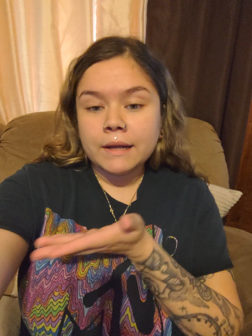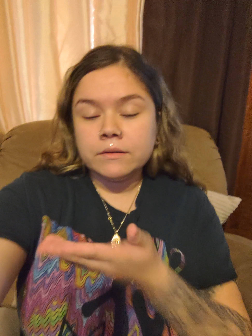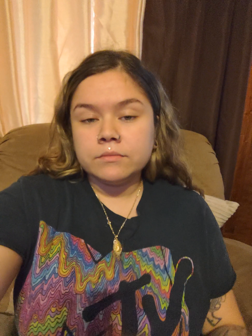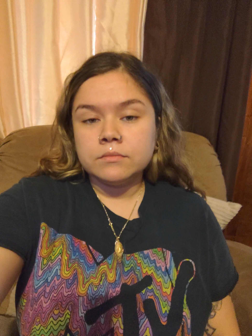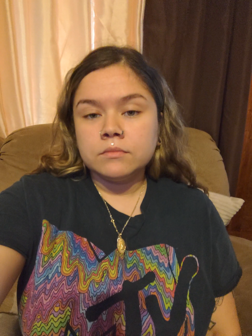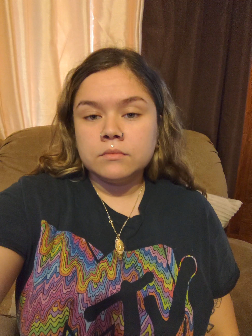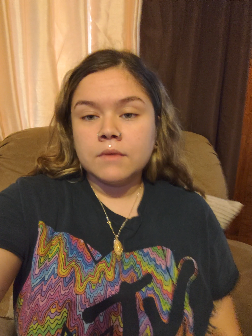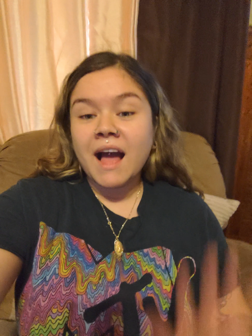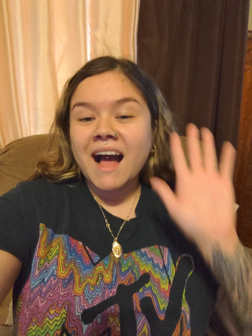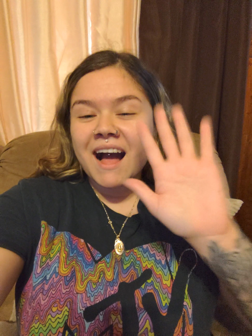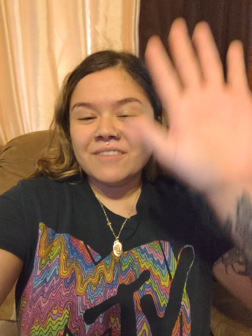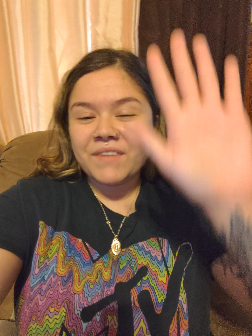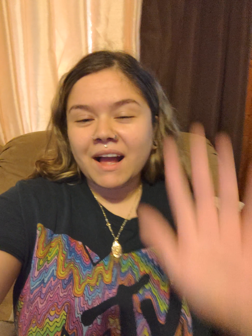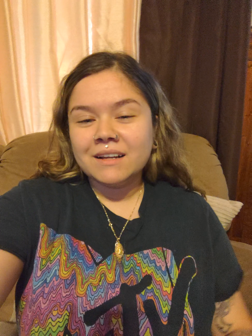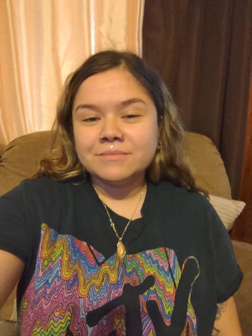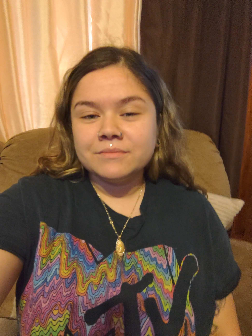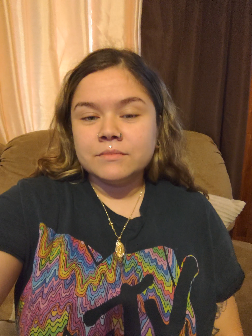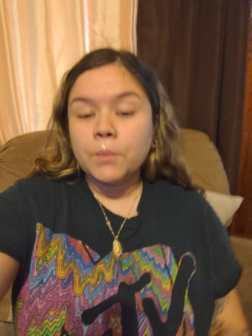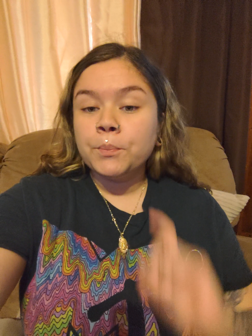give me five